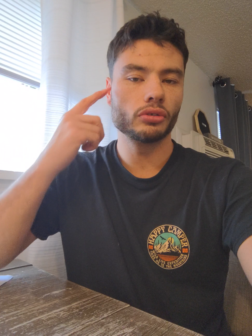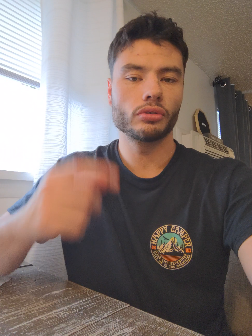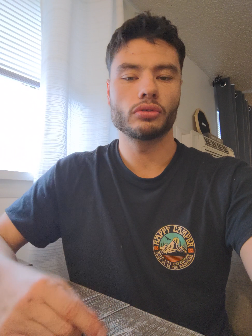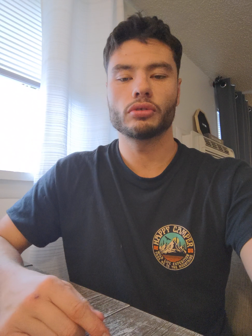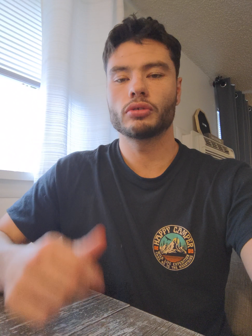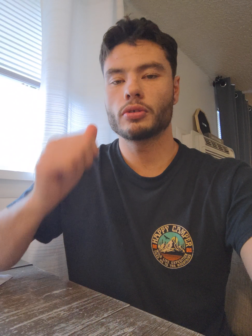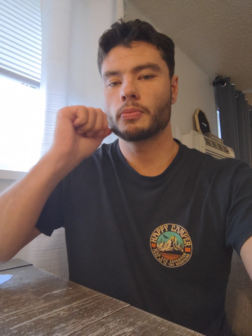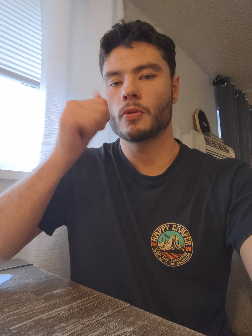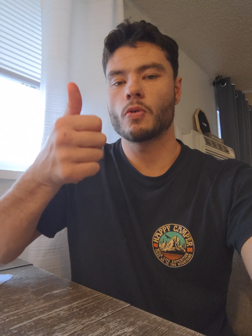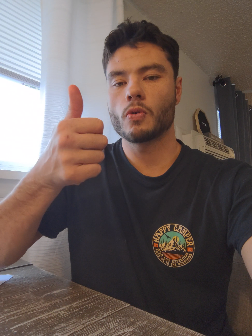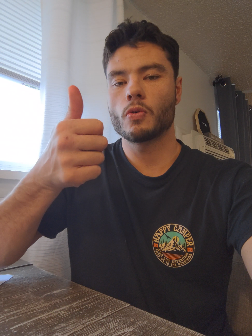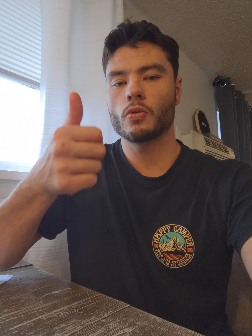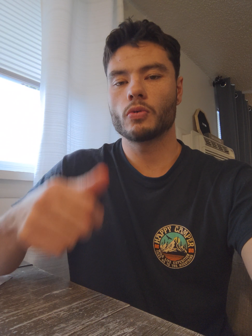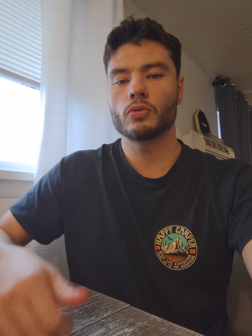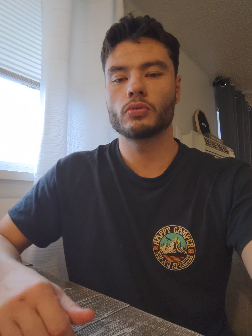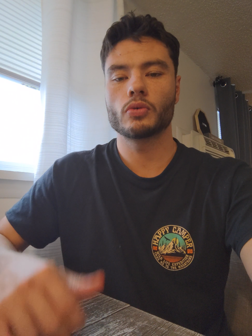tomorrow